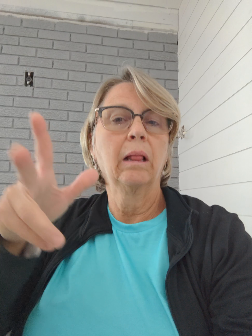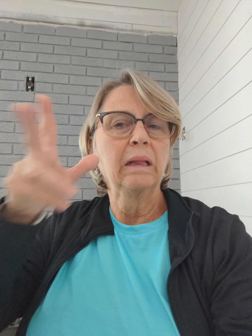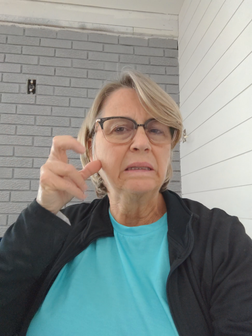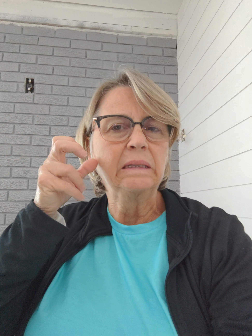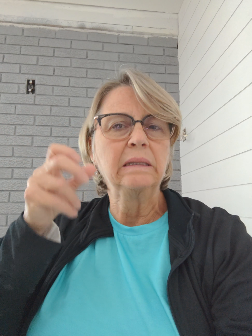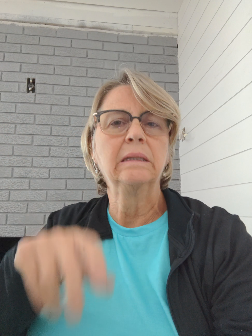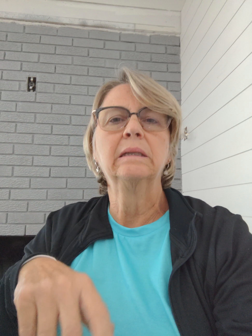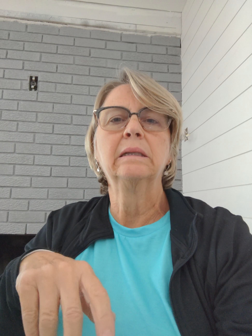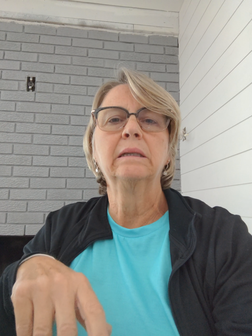listen